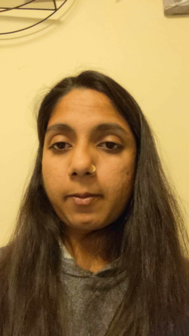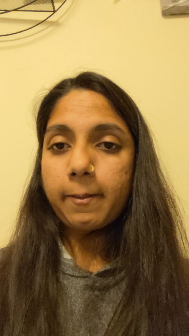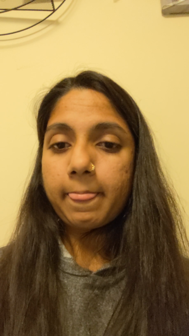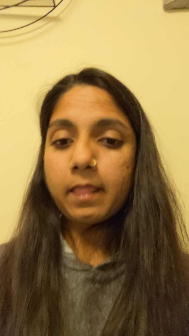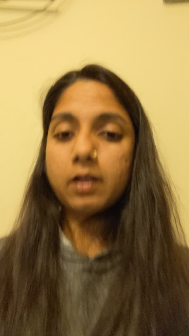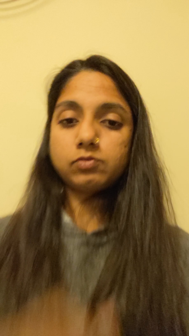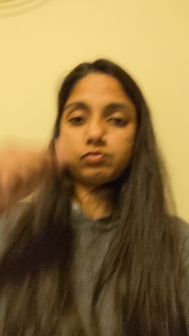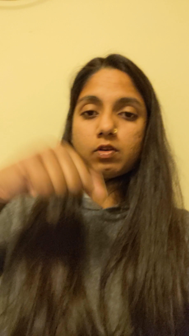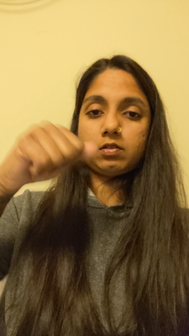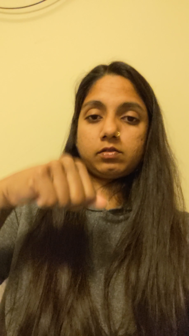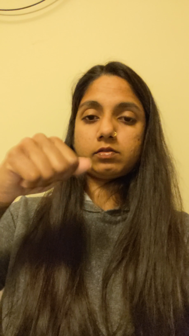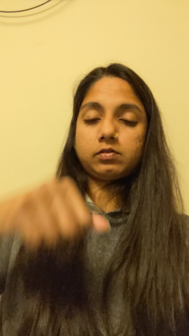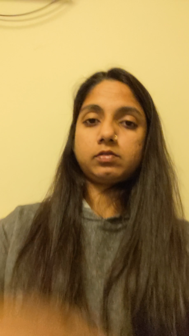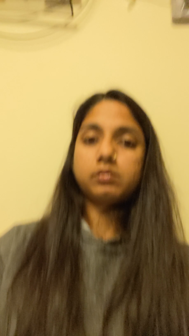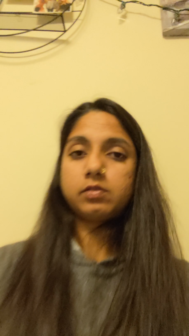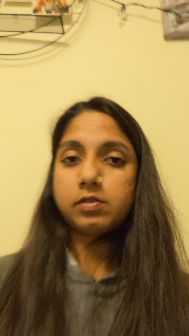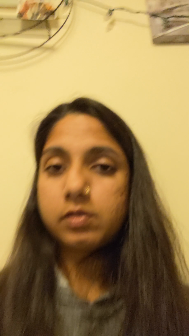rock